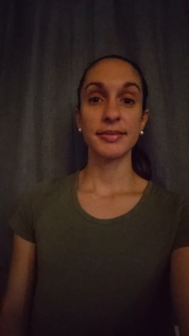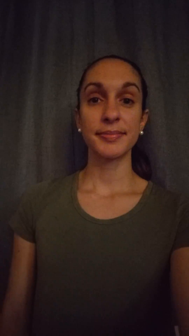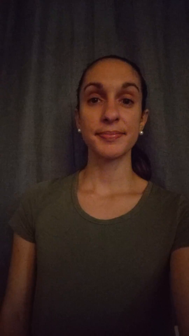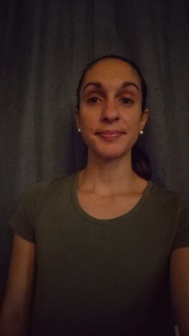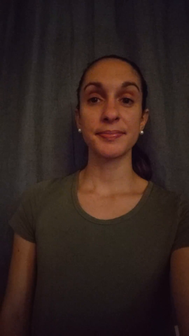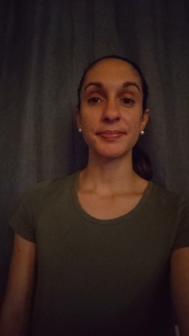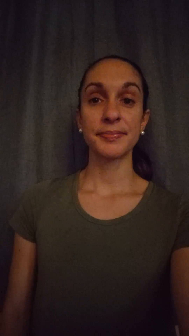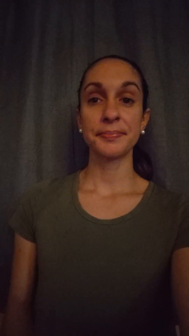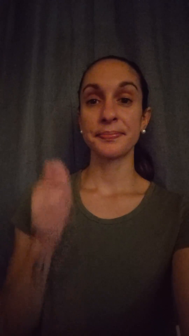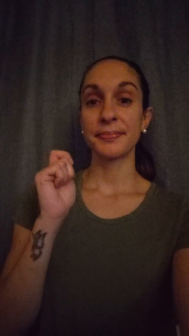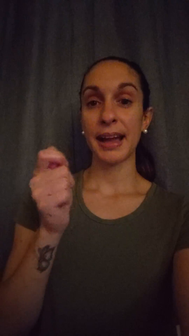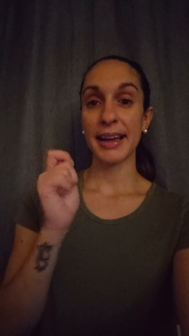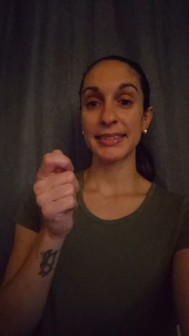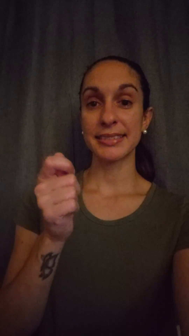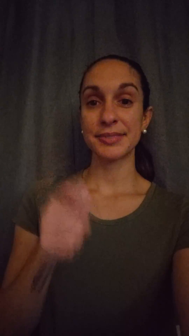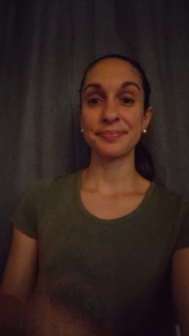bat